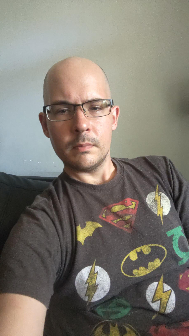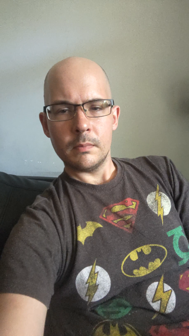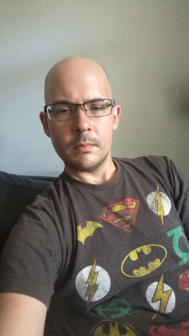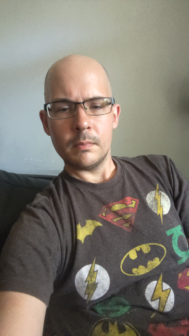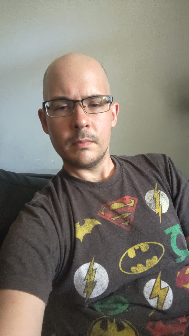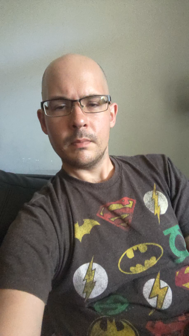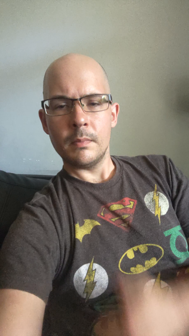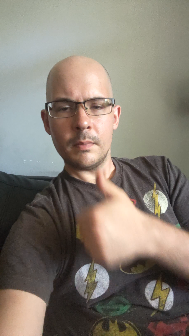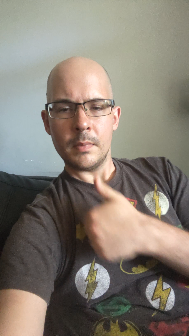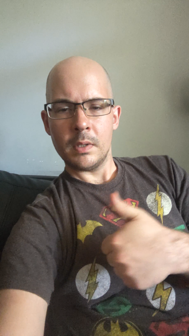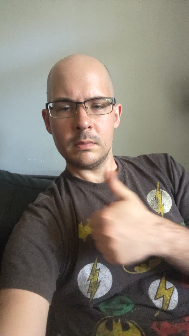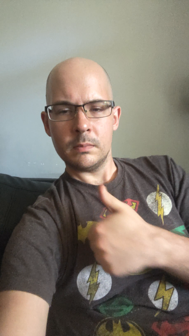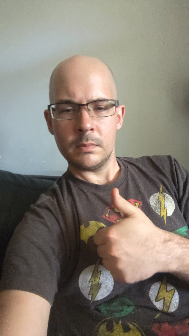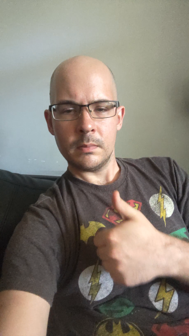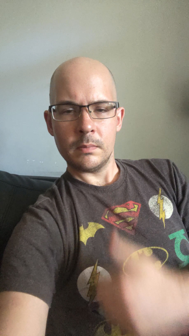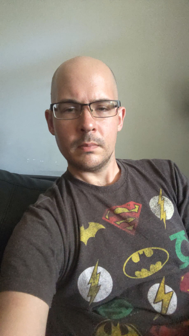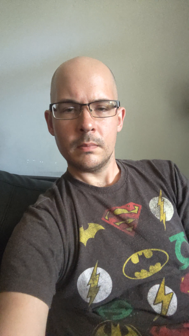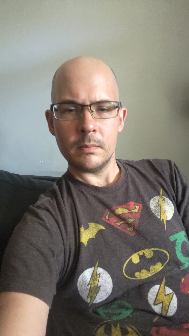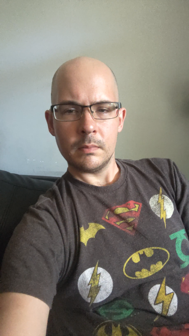basement